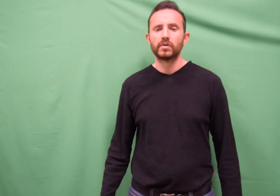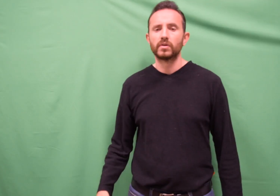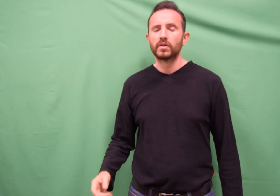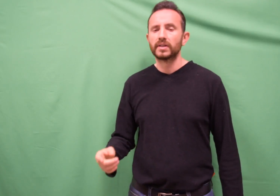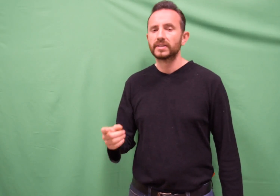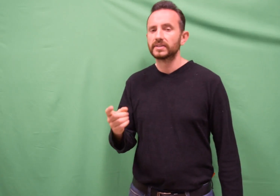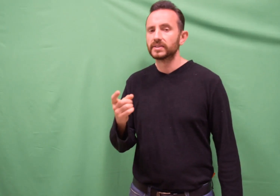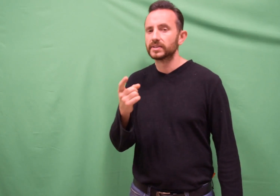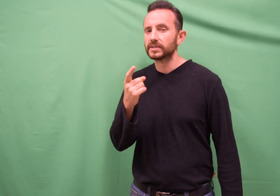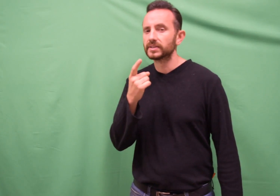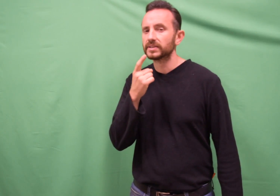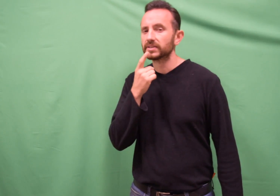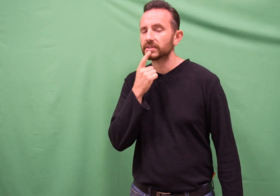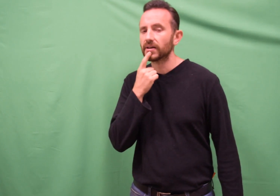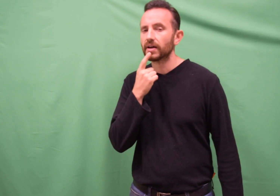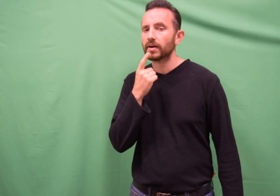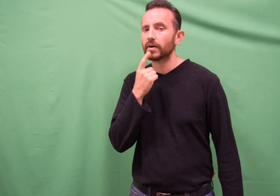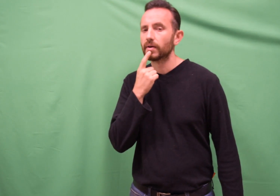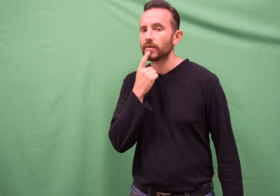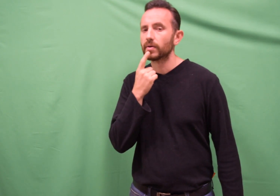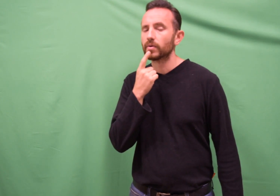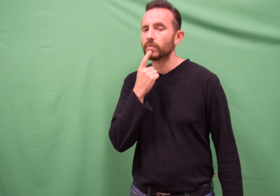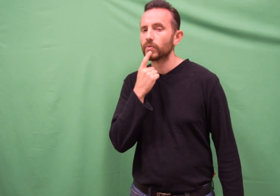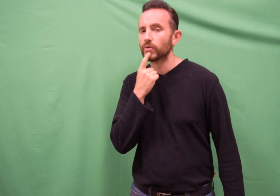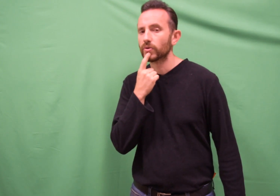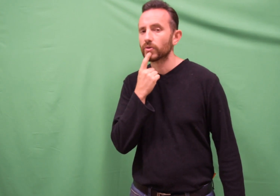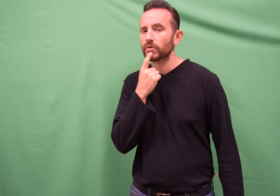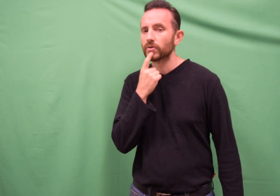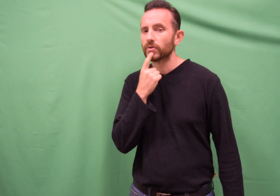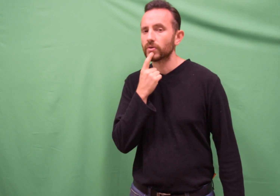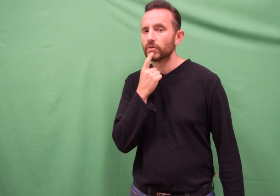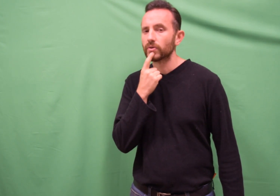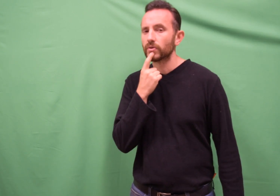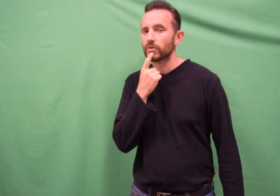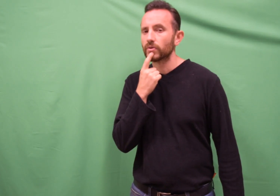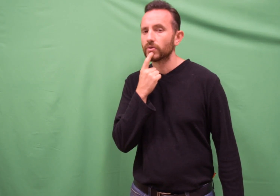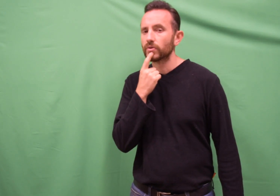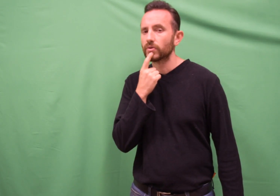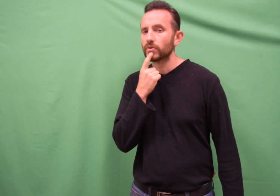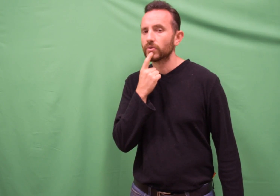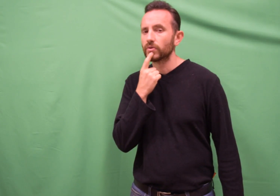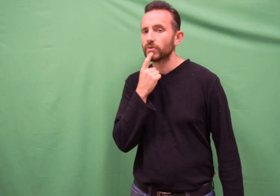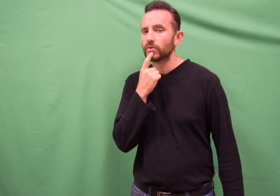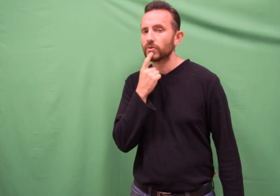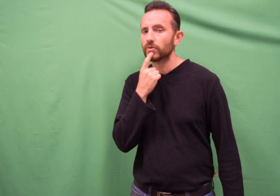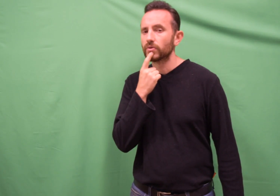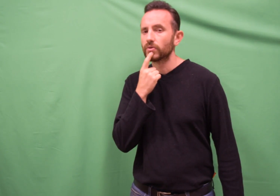sentido del gusto